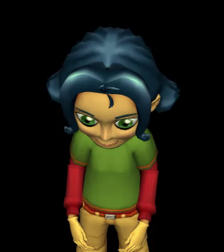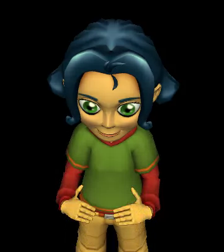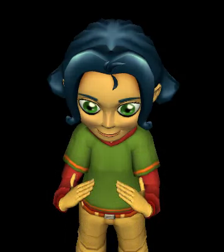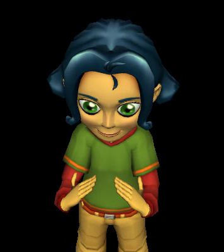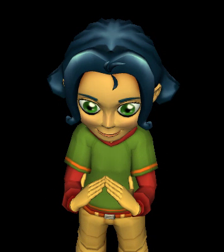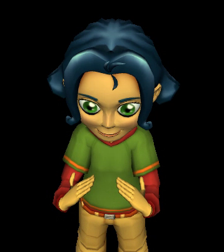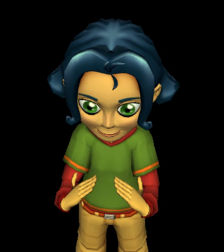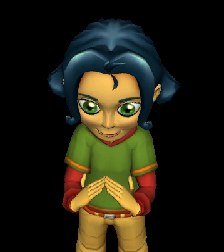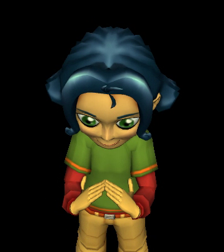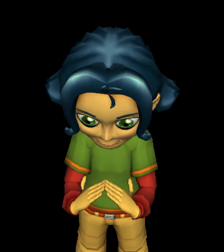بيت